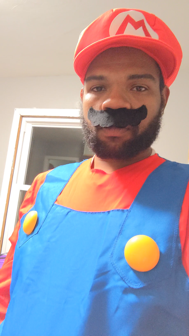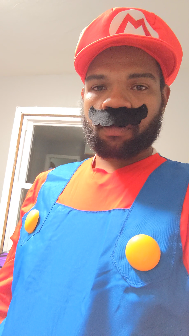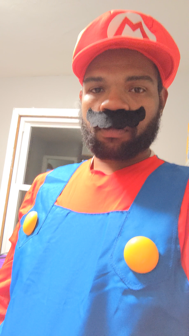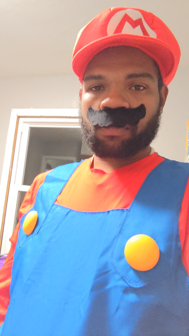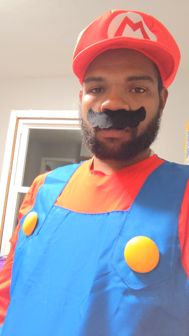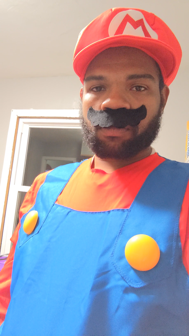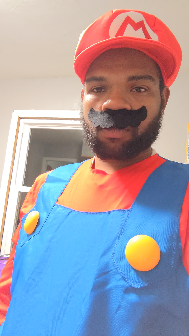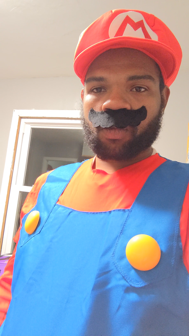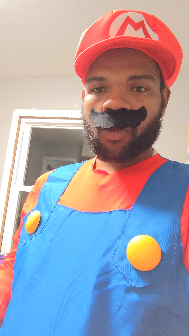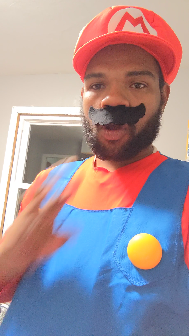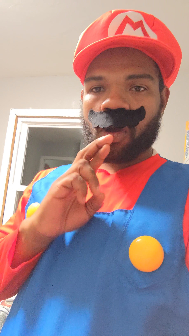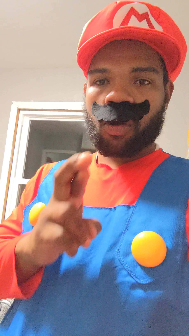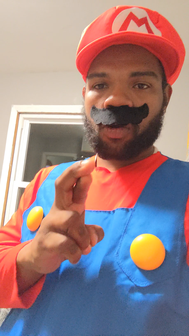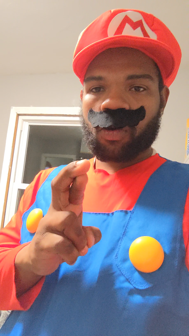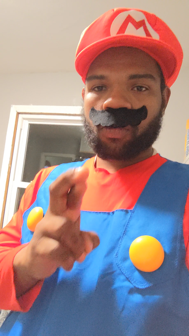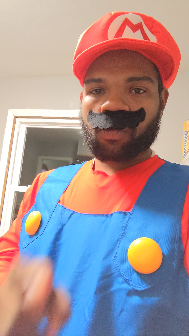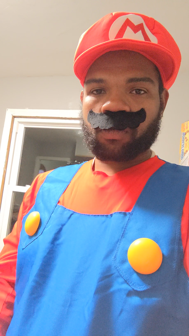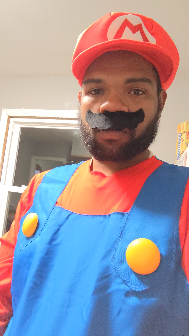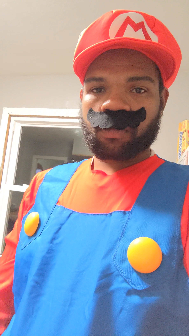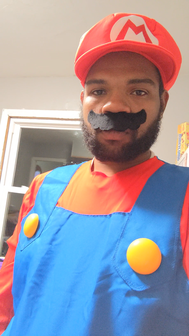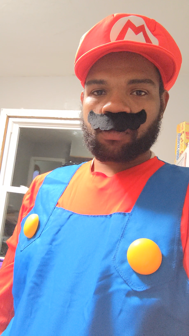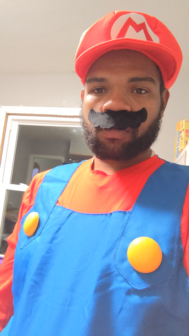are